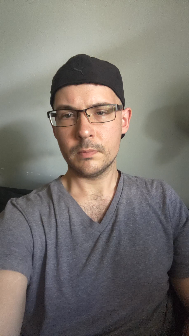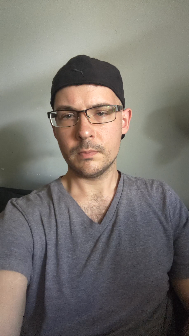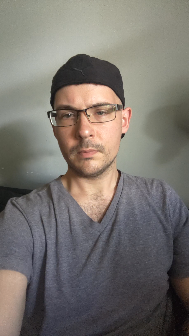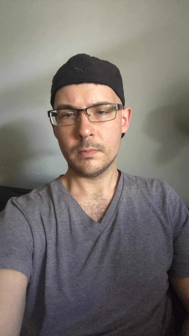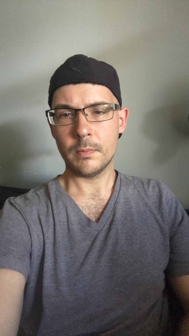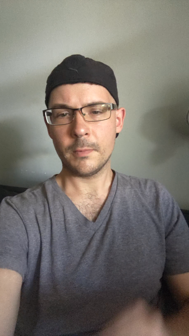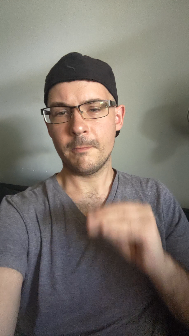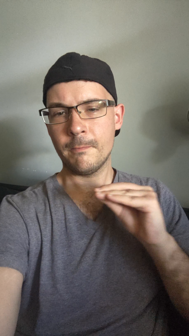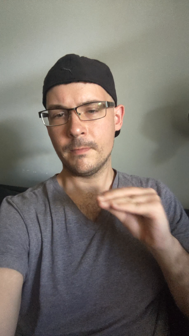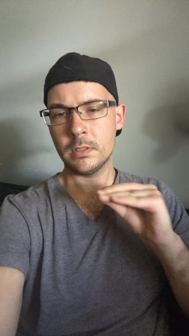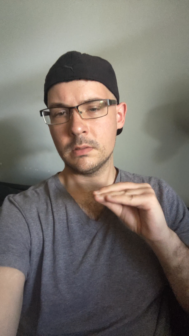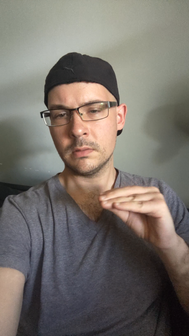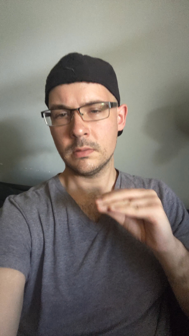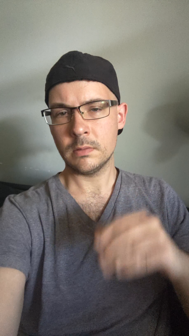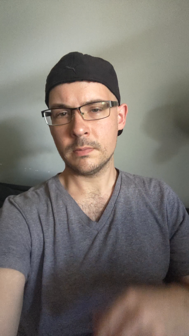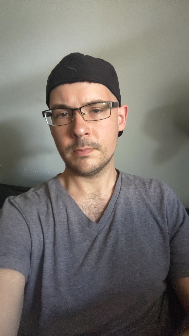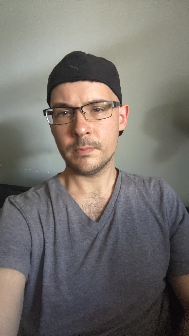fix